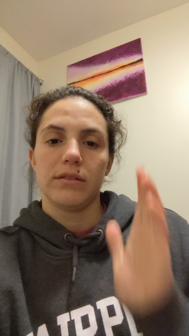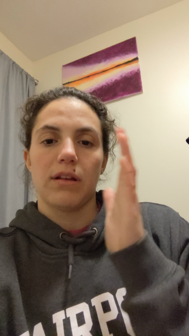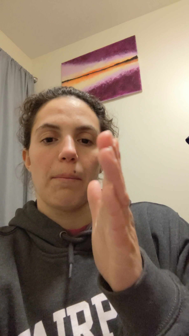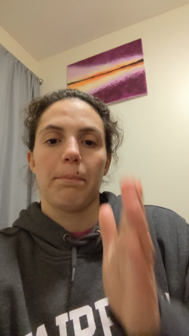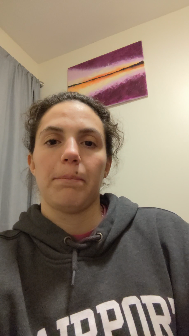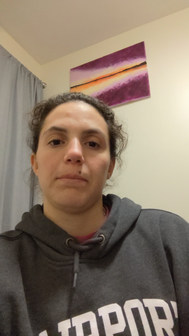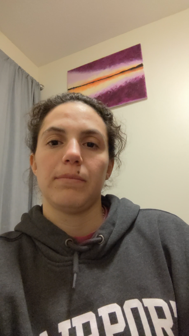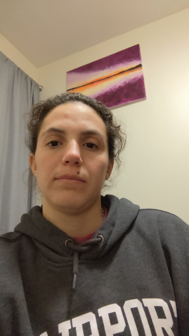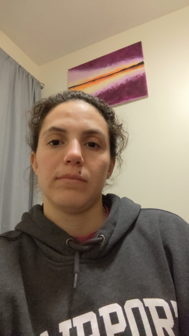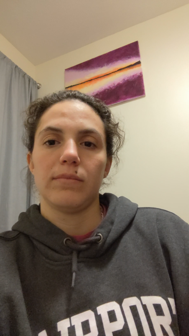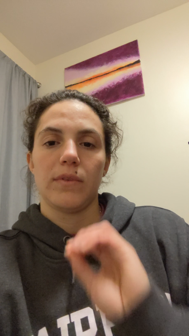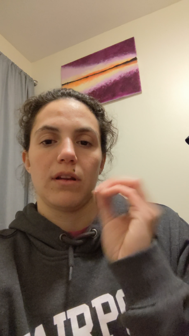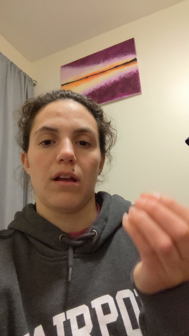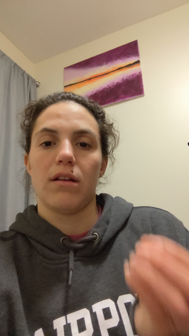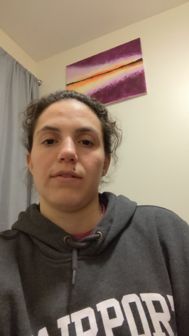none